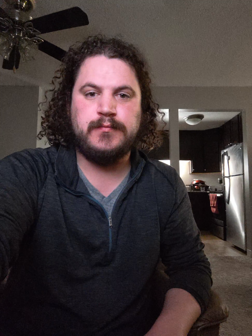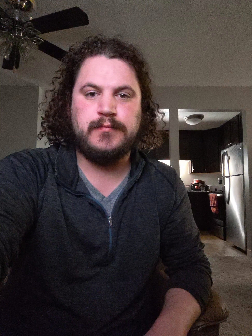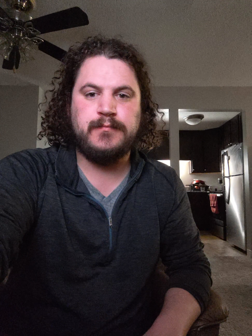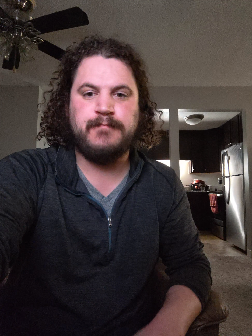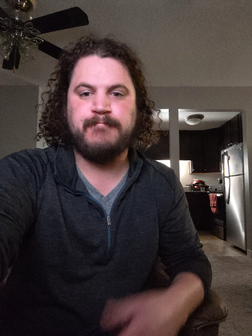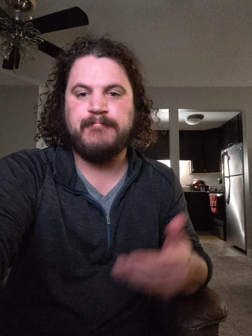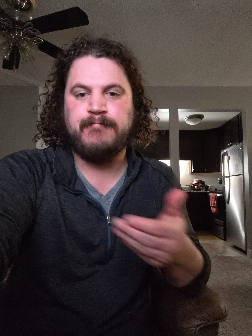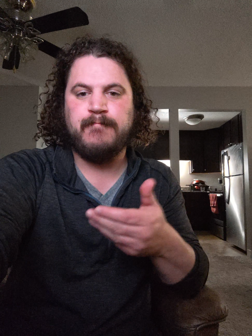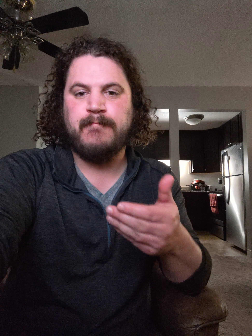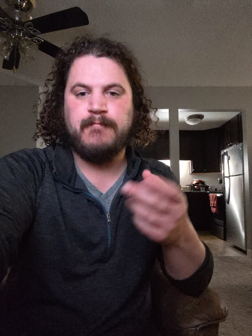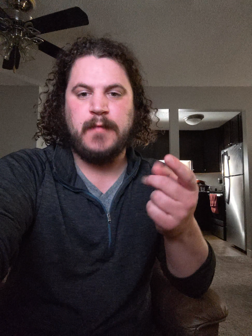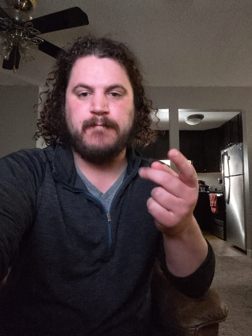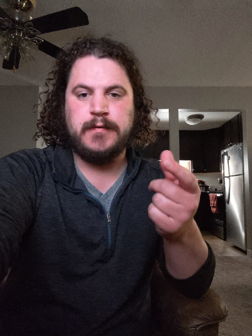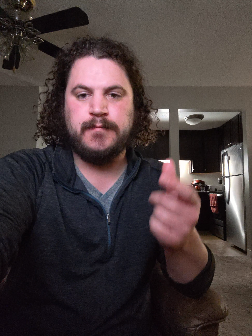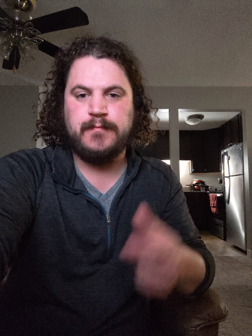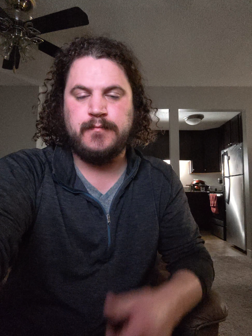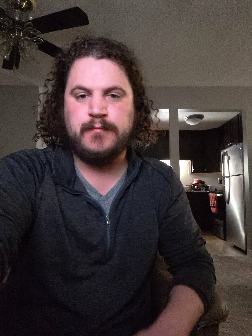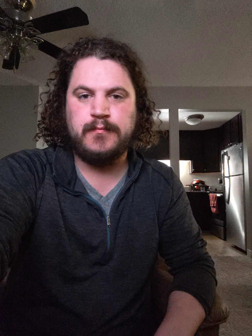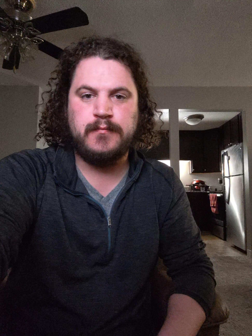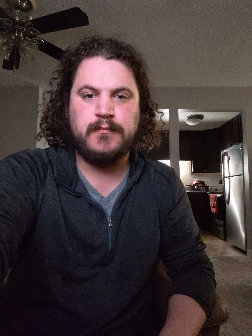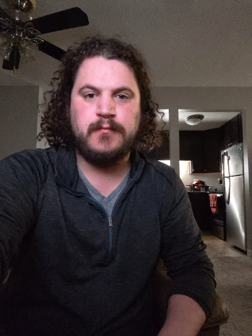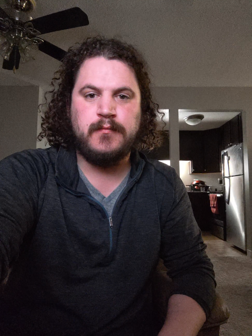puppy